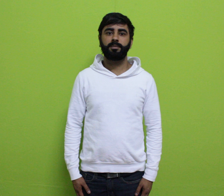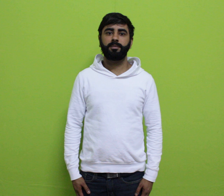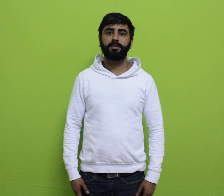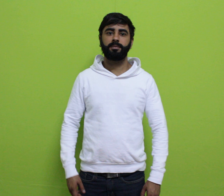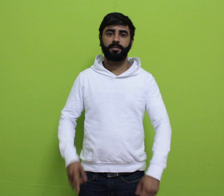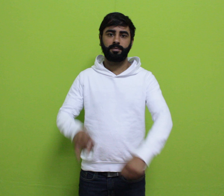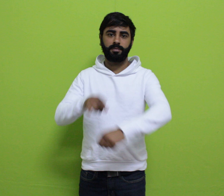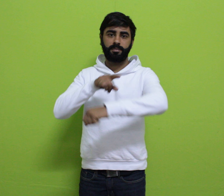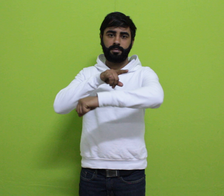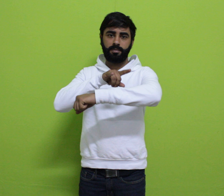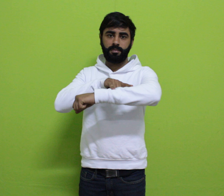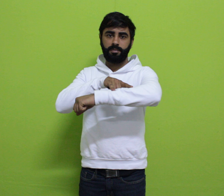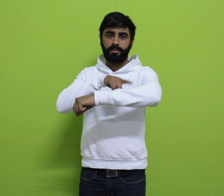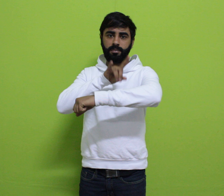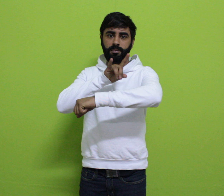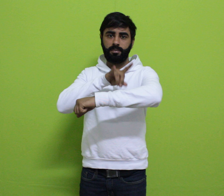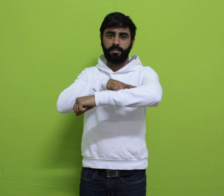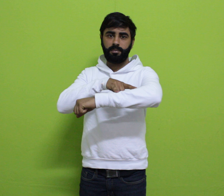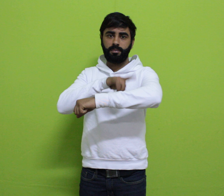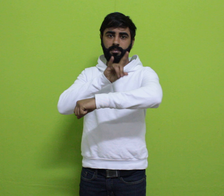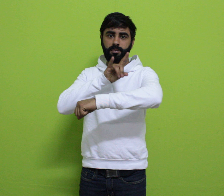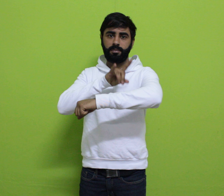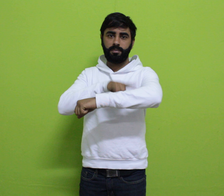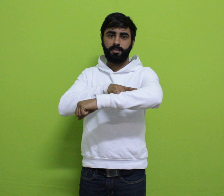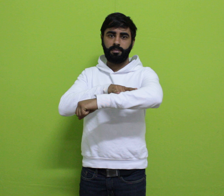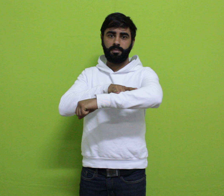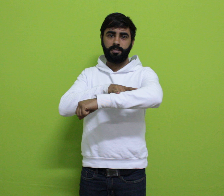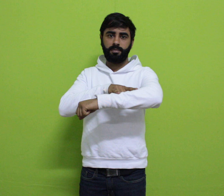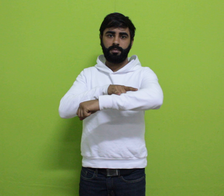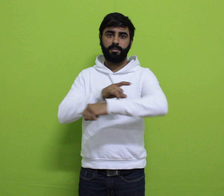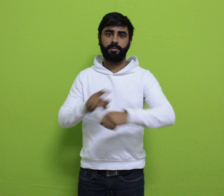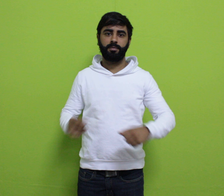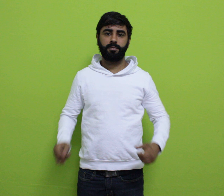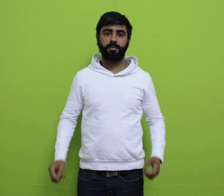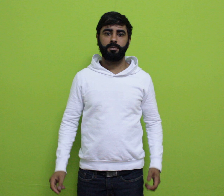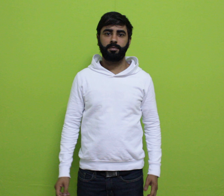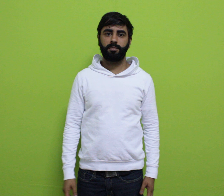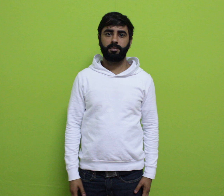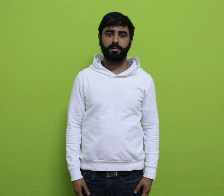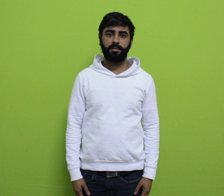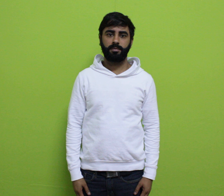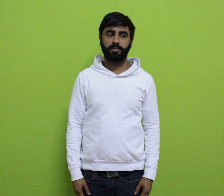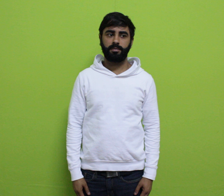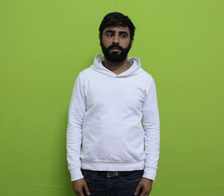banheiro